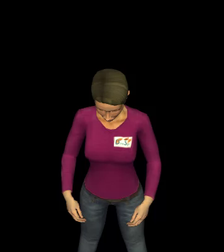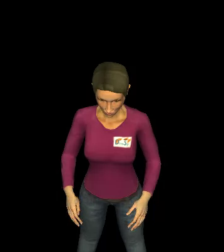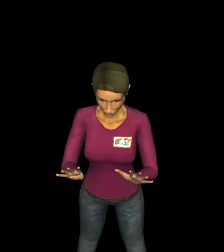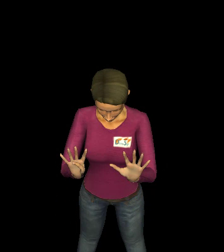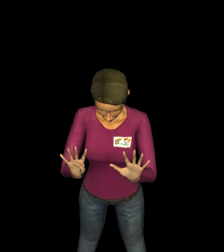9